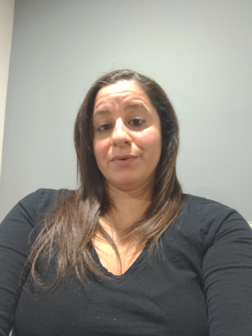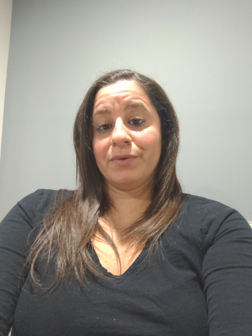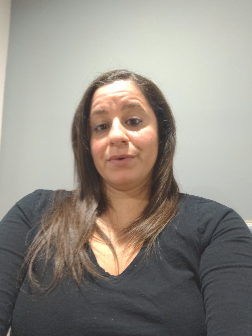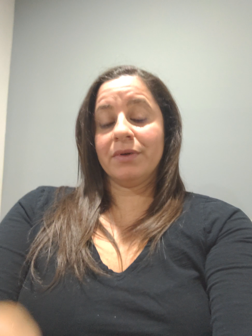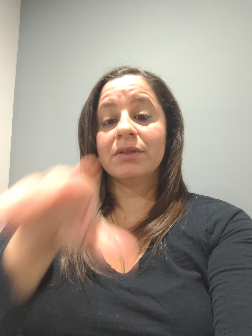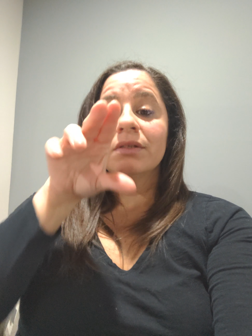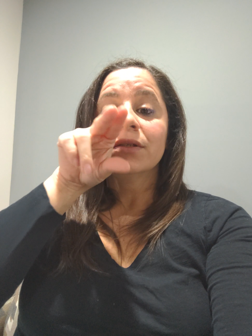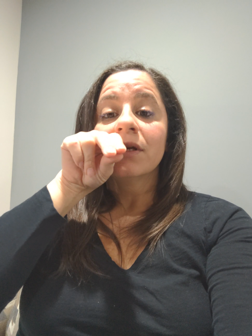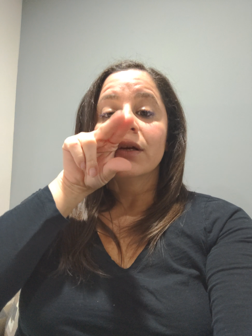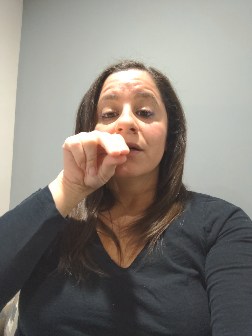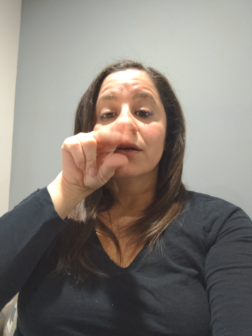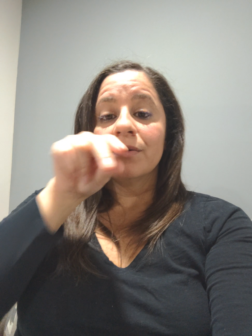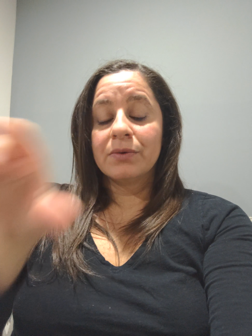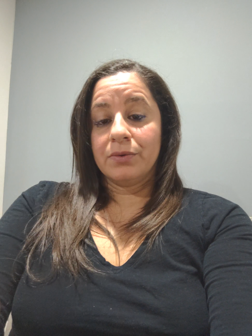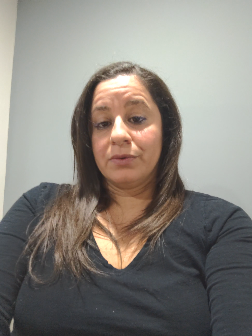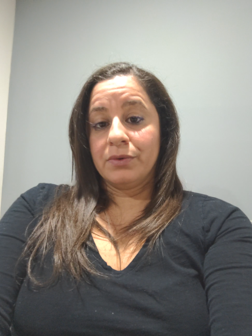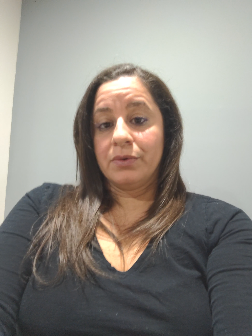duck